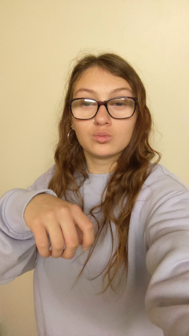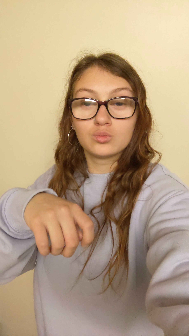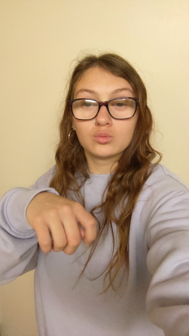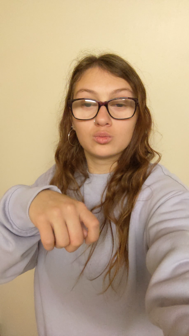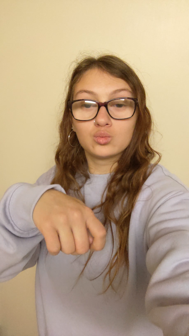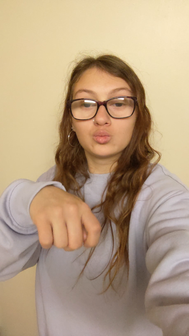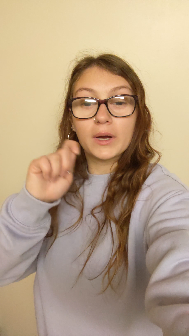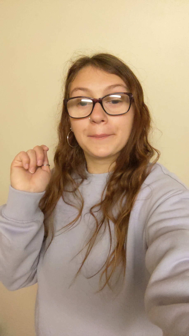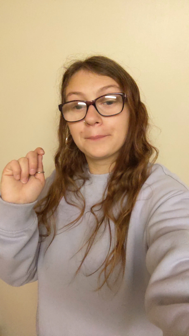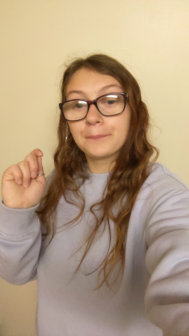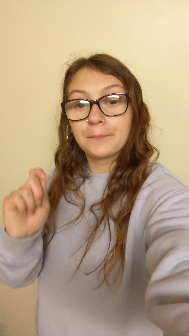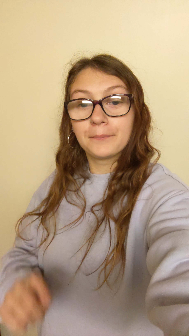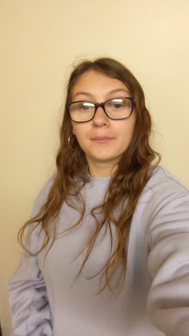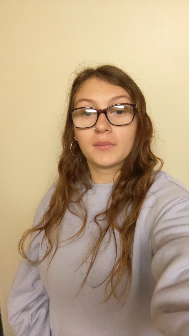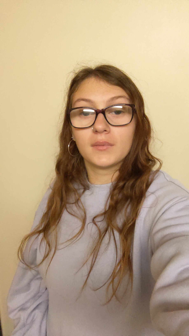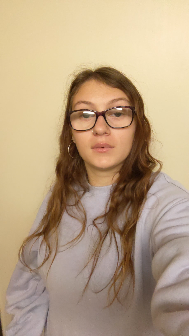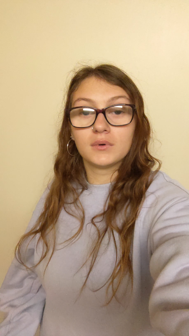rip